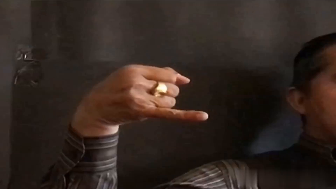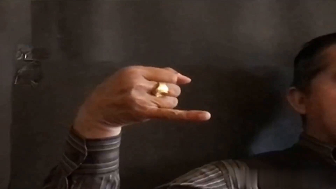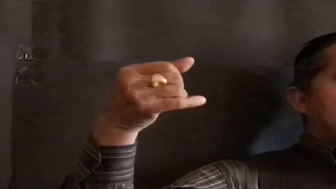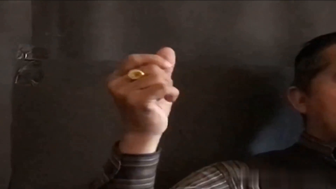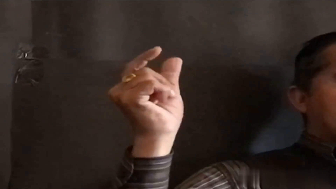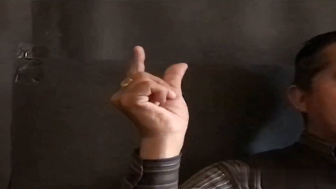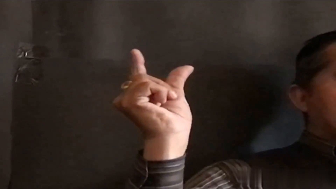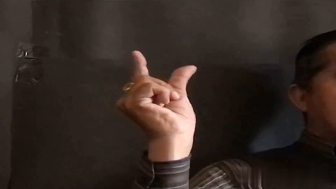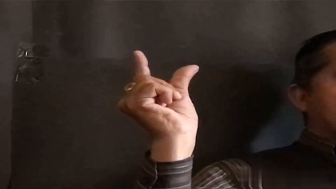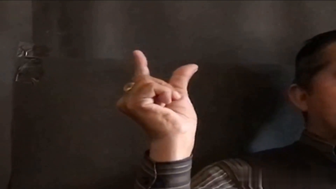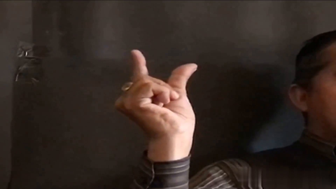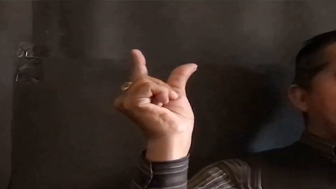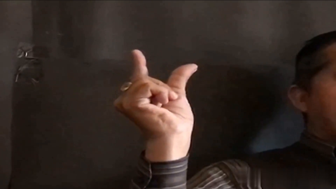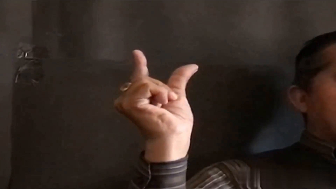ण